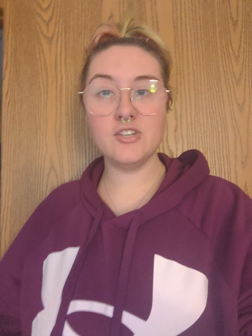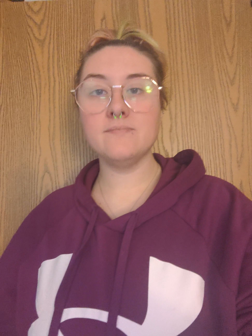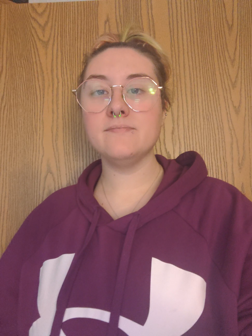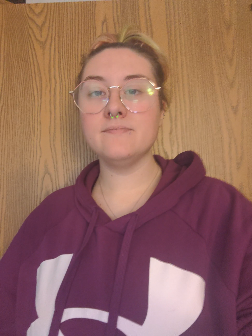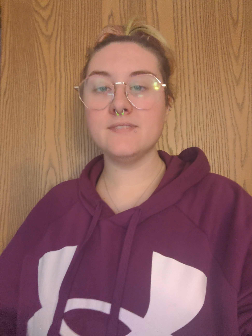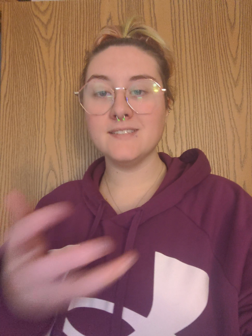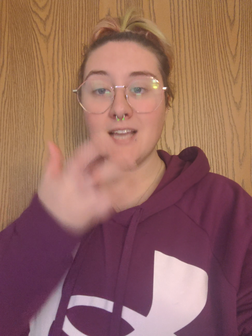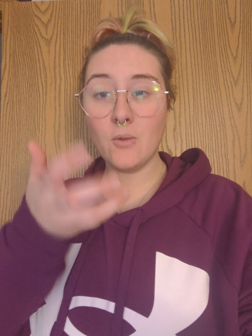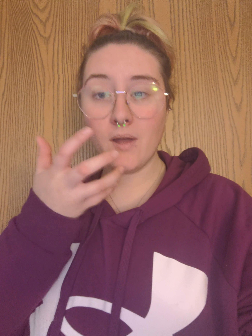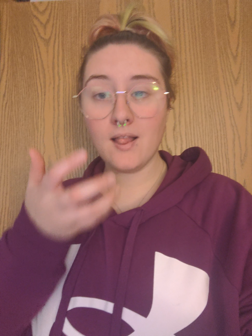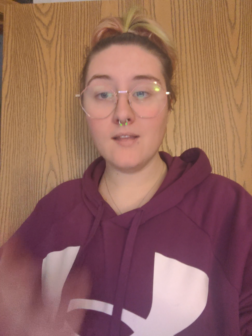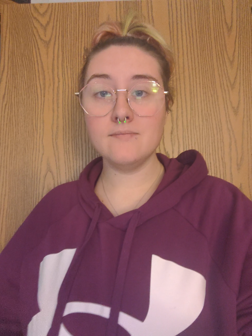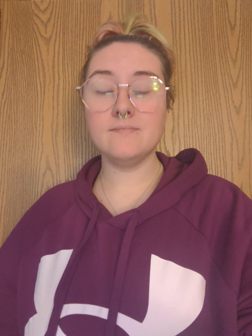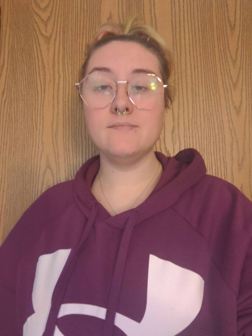cereal